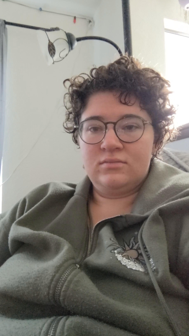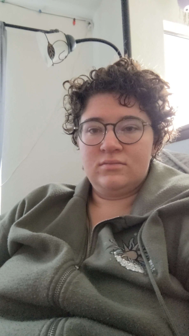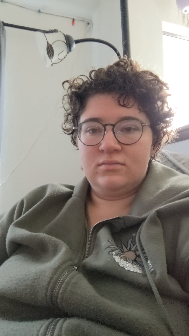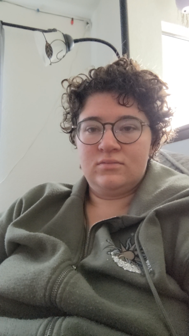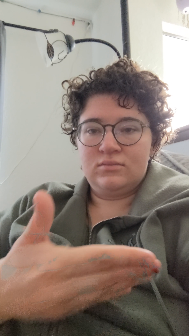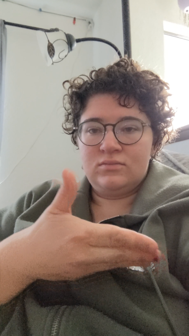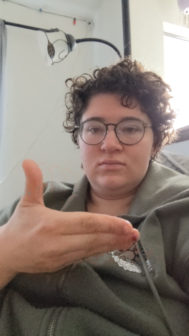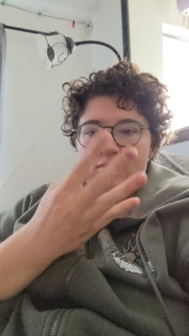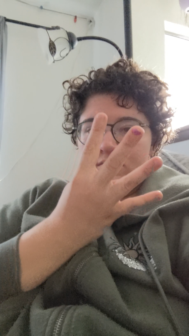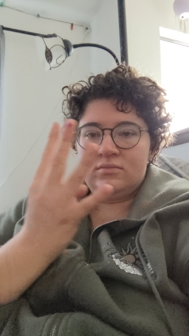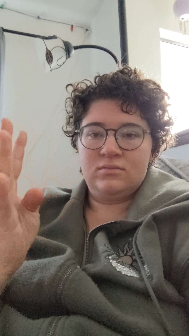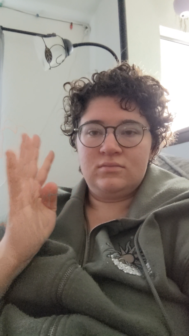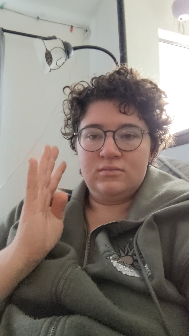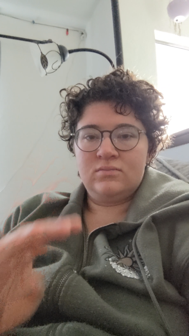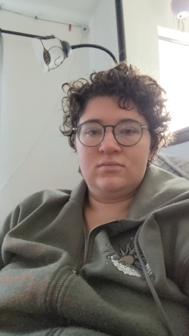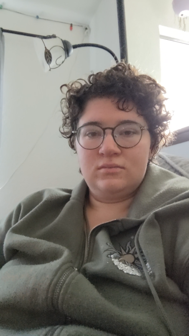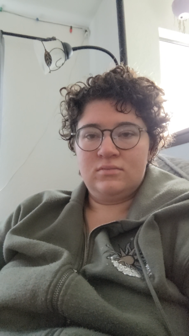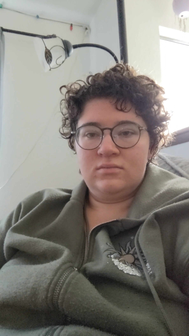crib